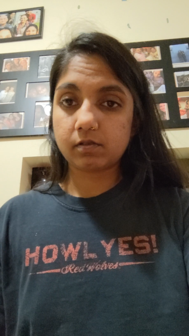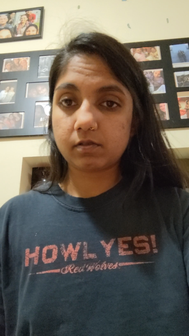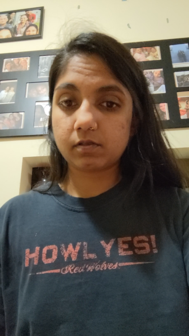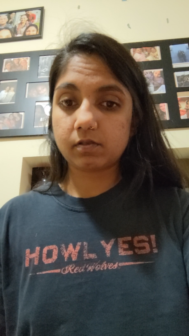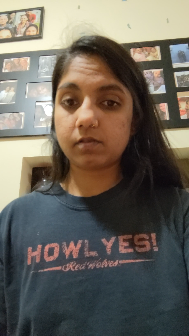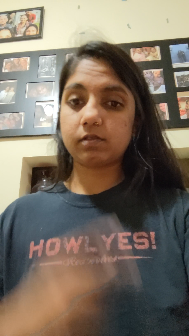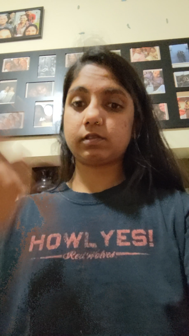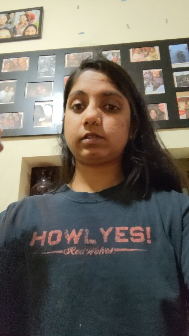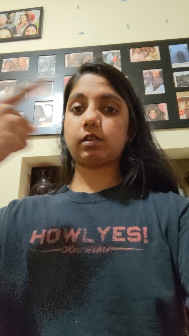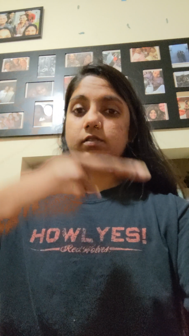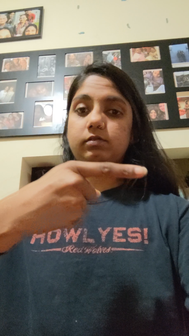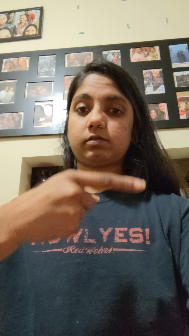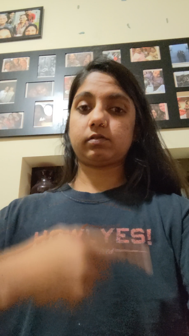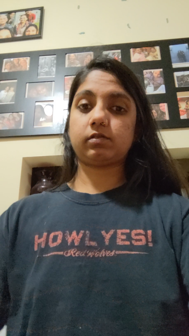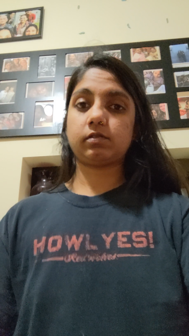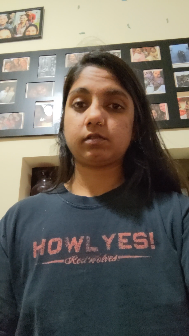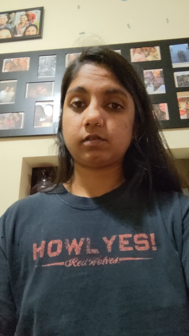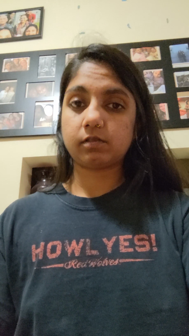day